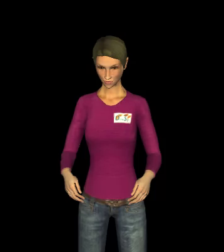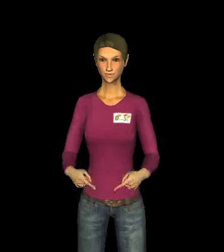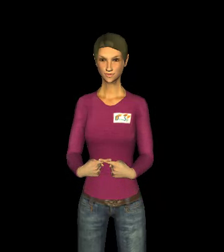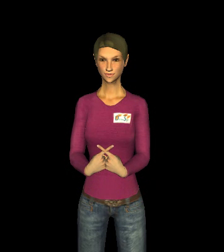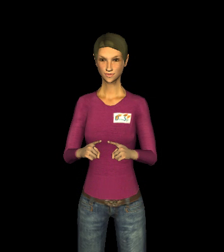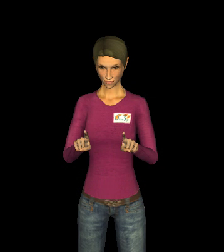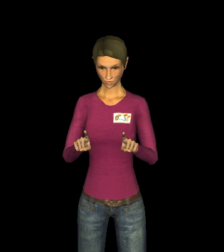مختلف